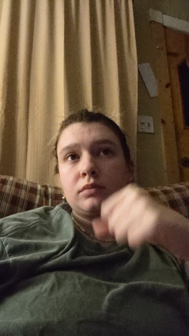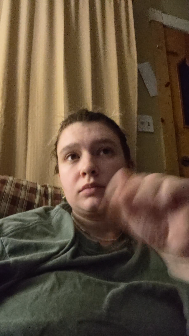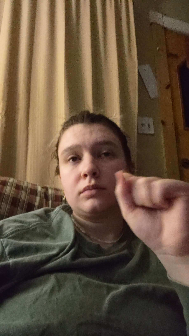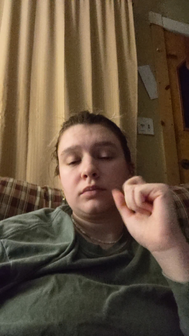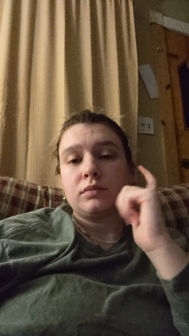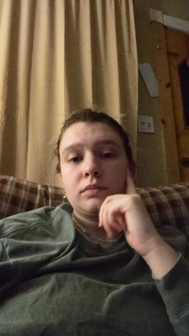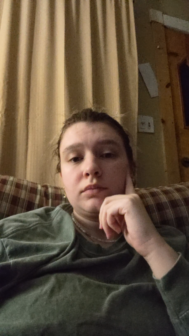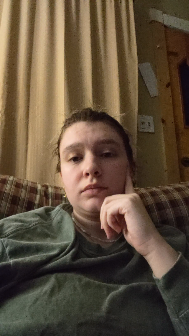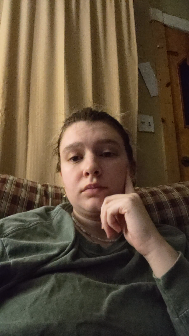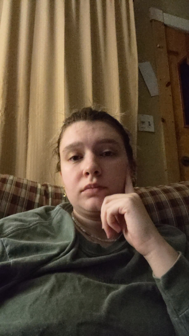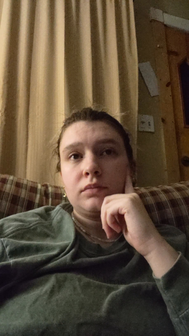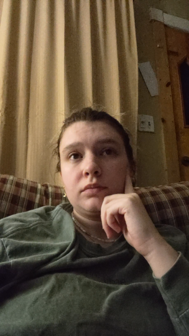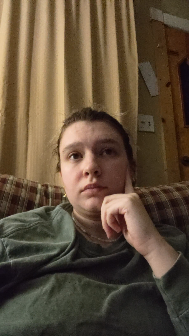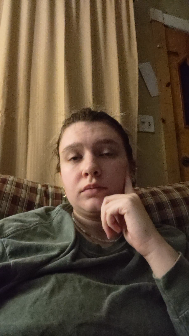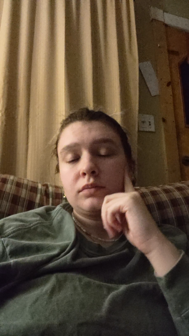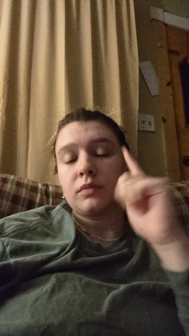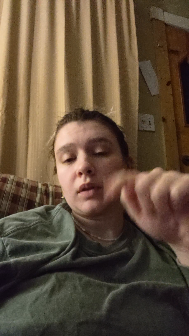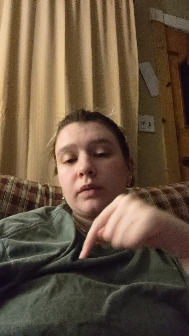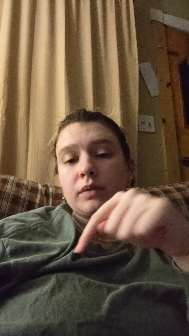flip-flop